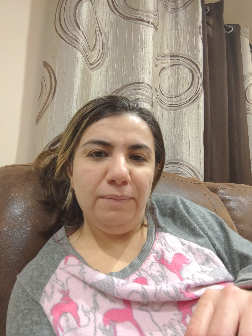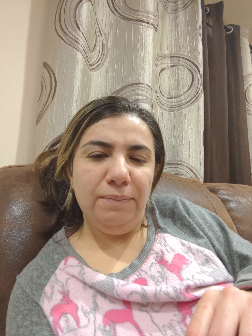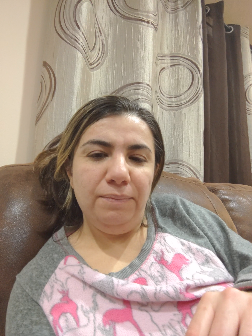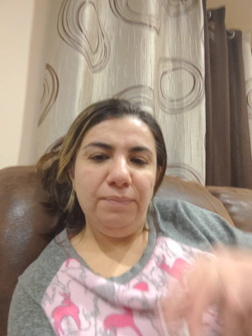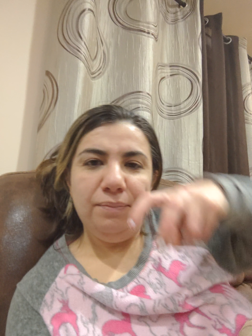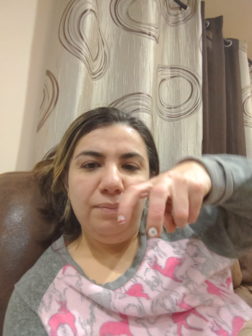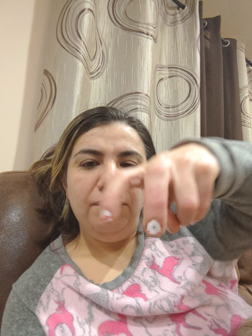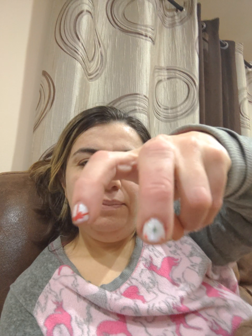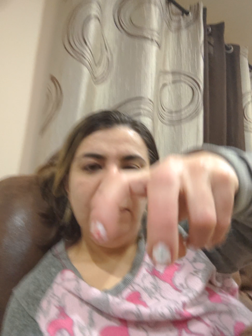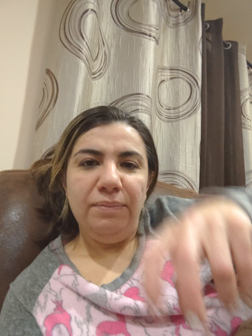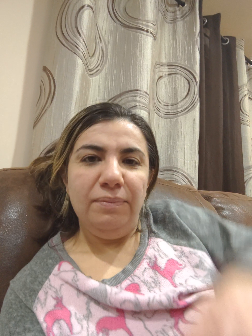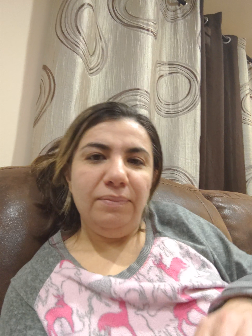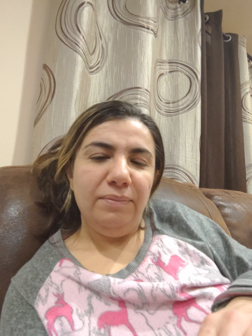ride